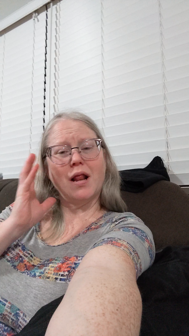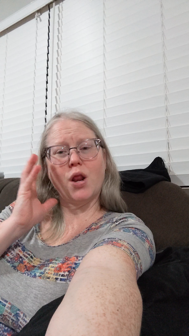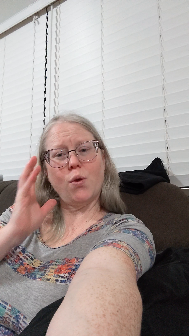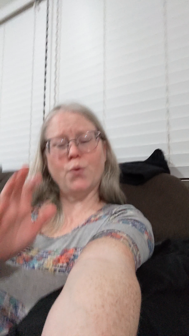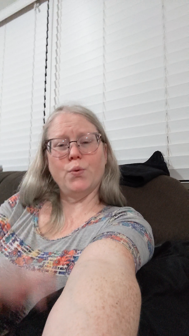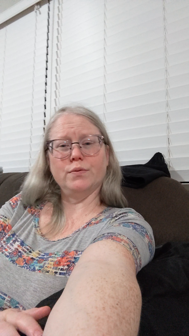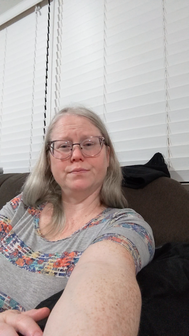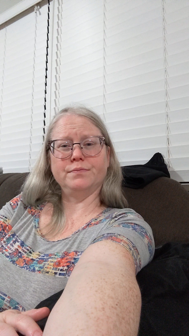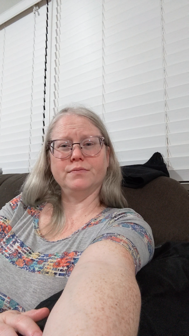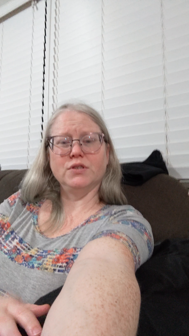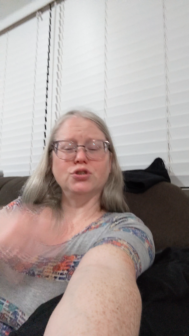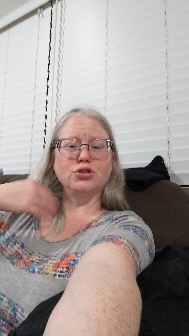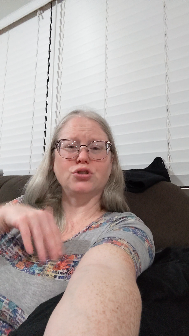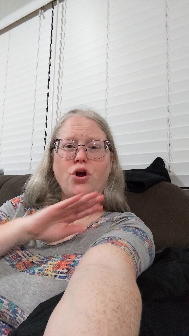scarf